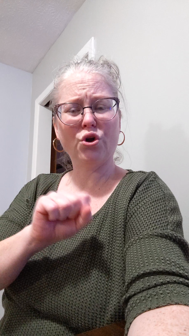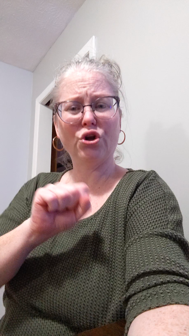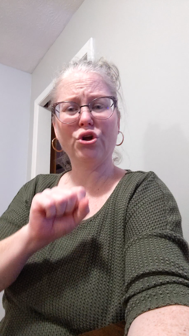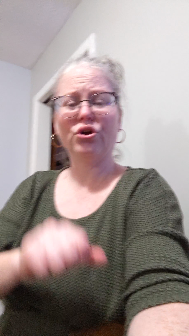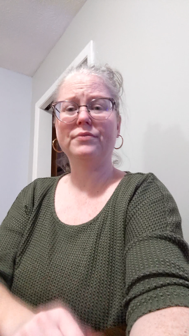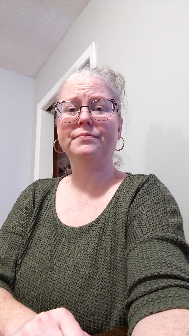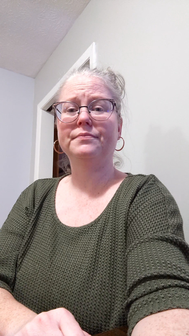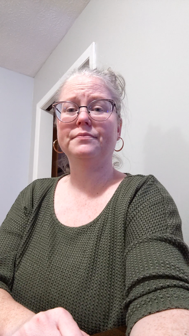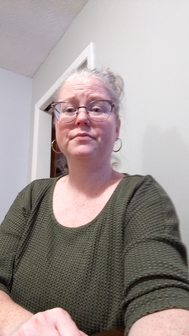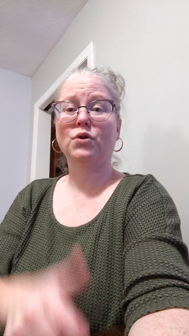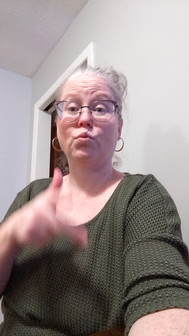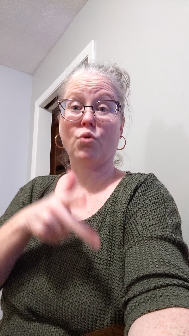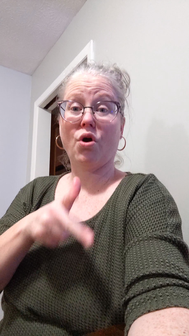garage